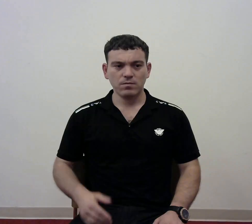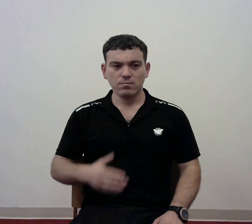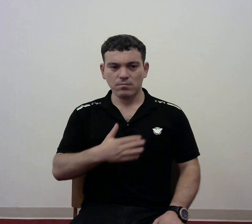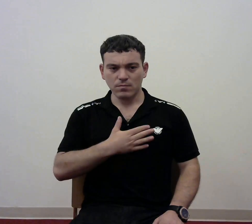mən